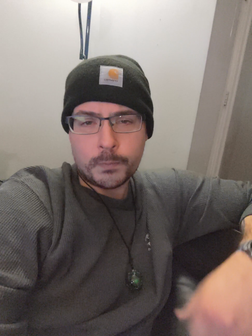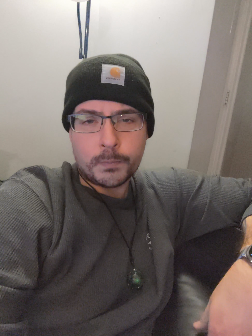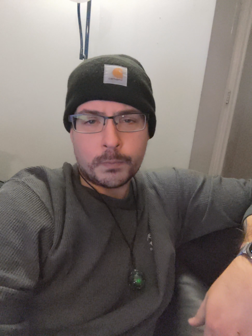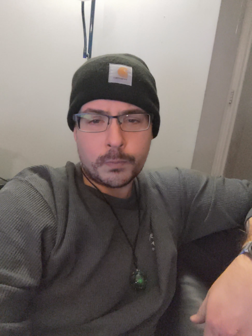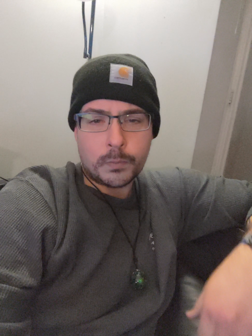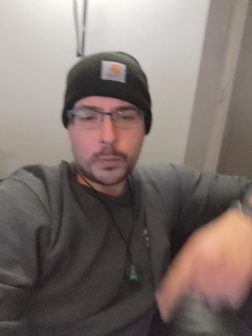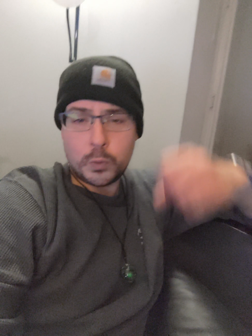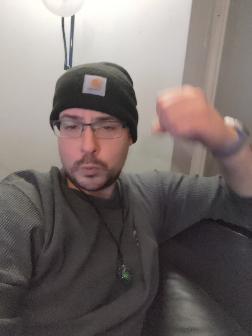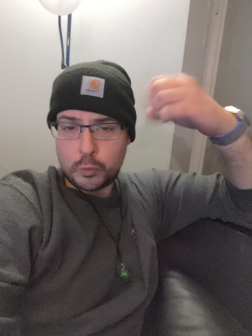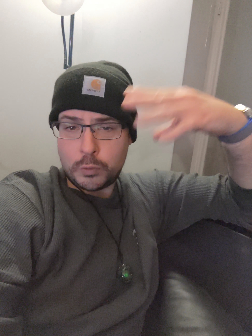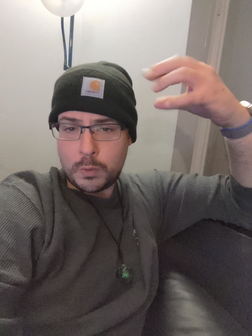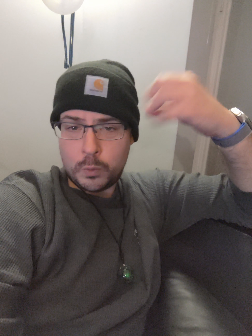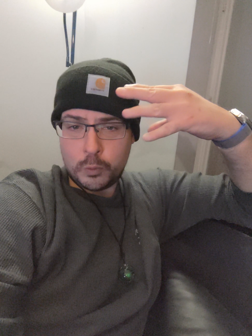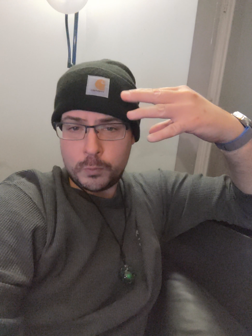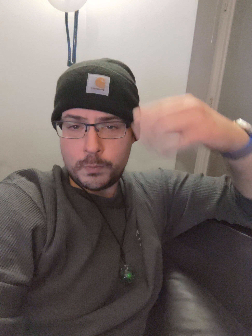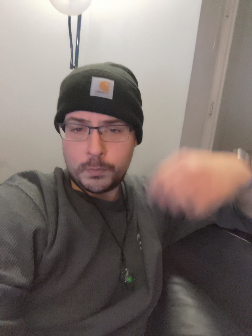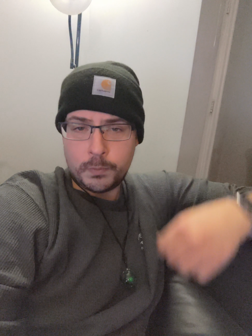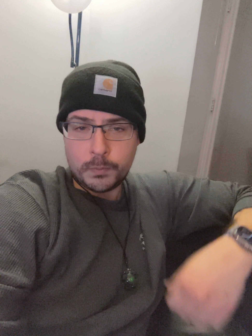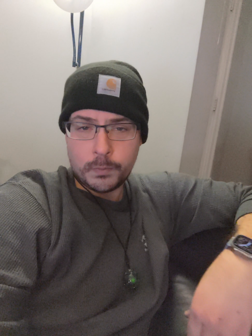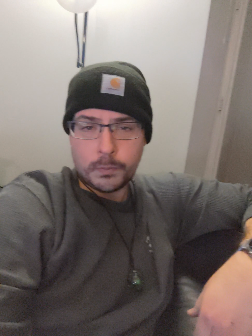shower